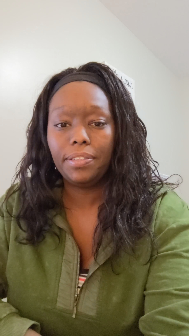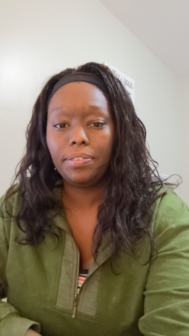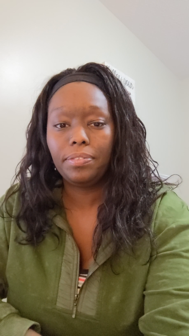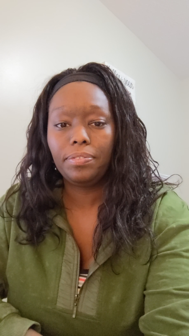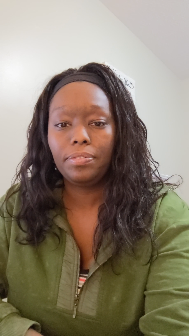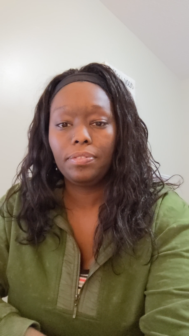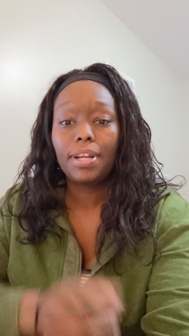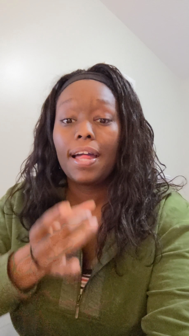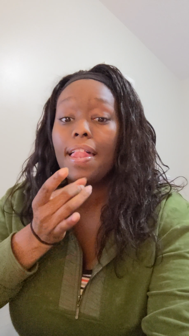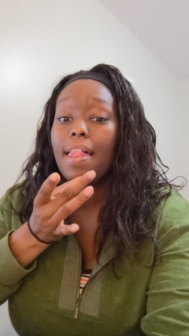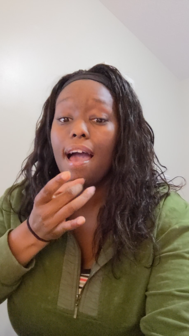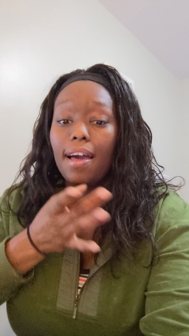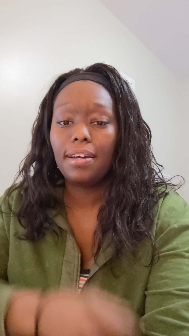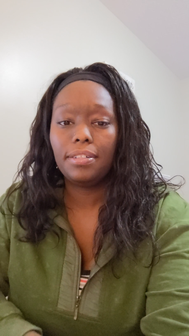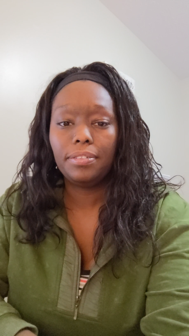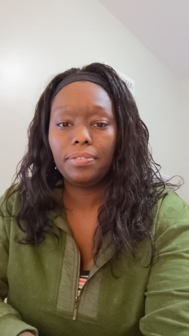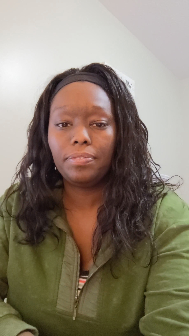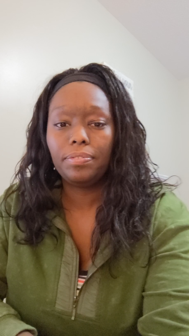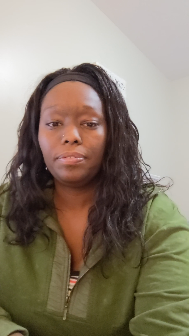light bulb